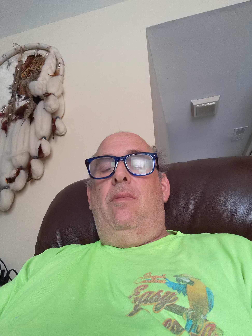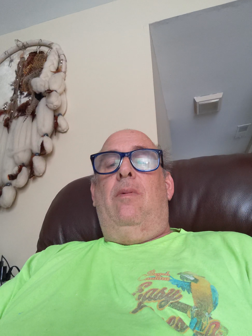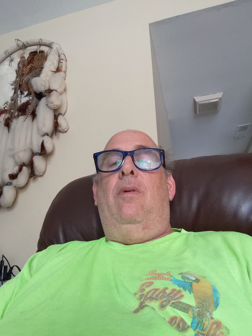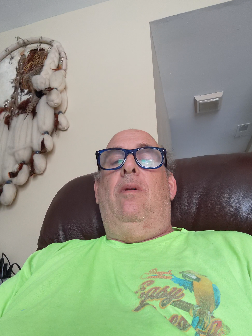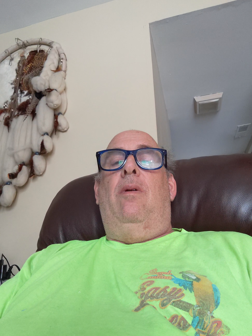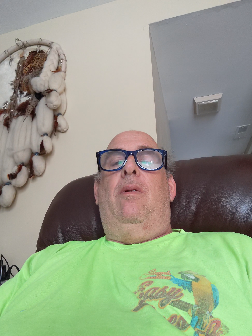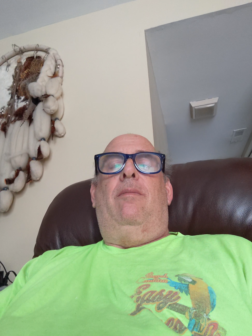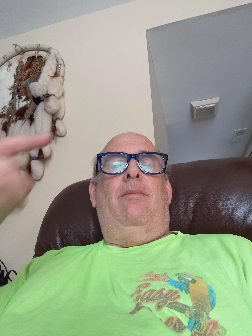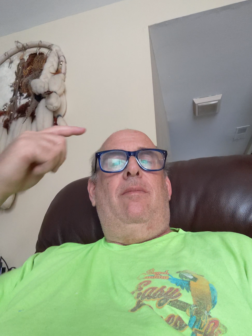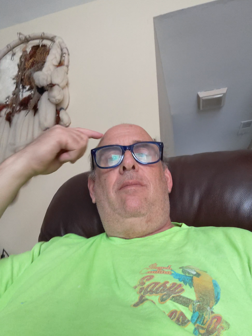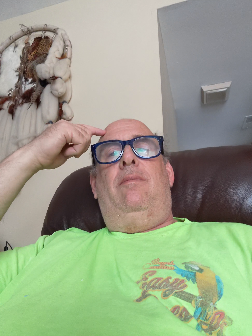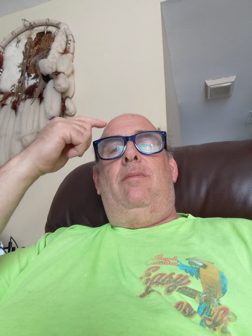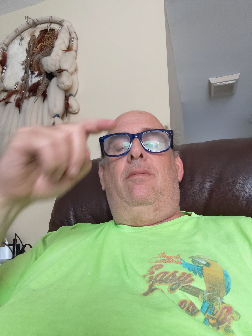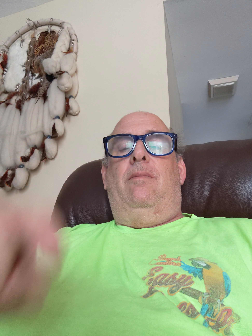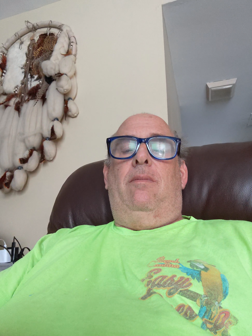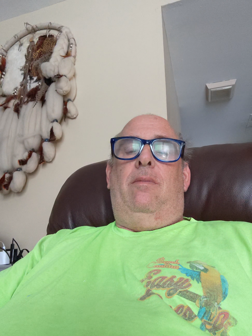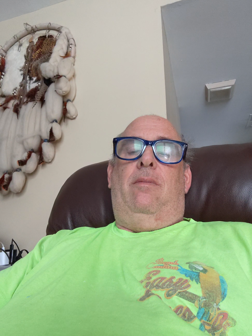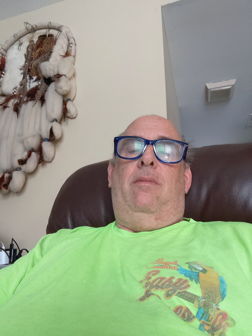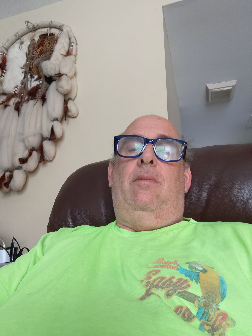penny